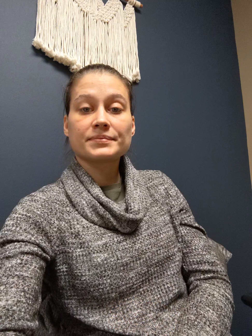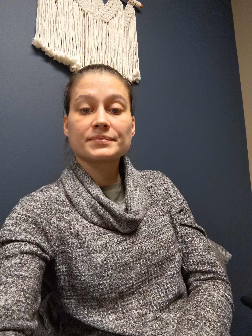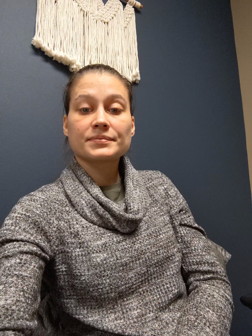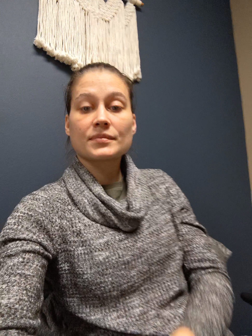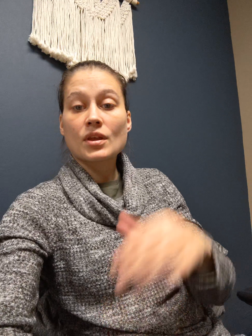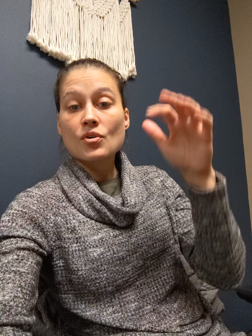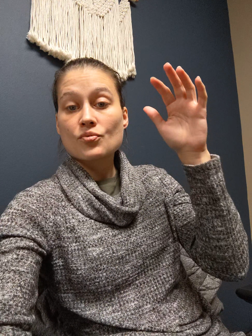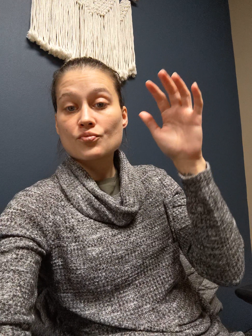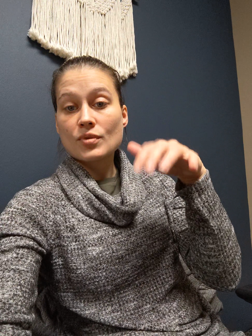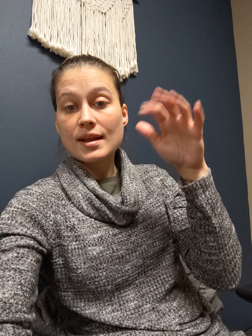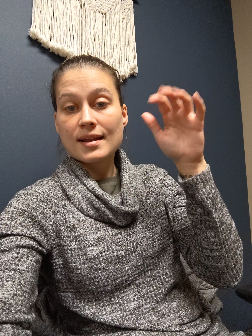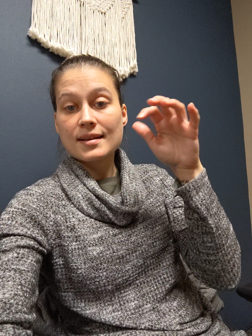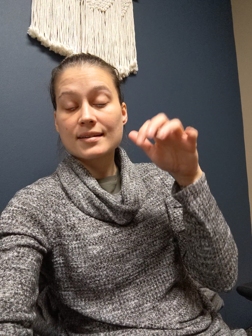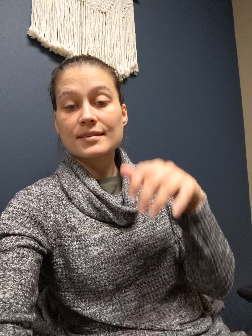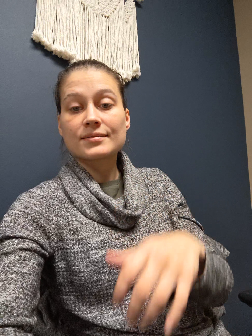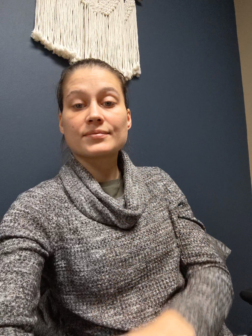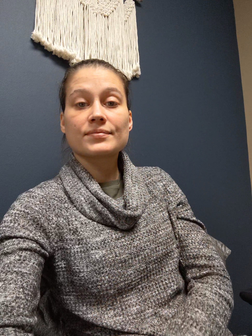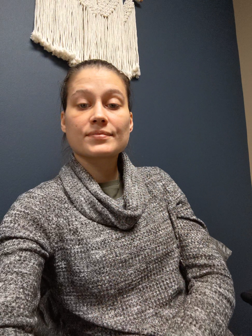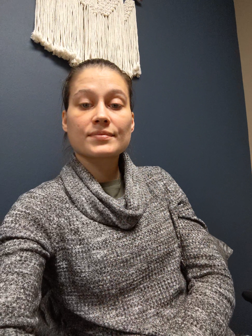rain